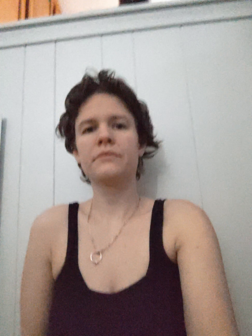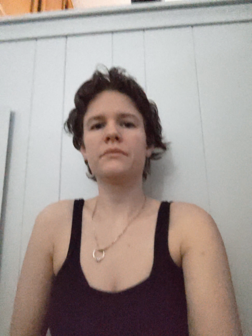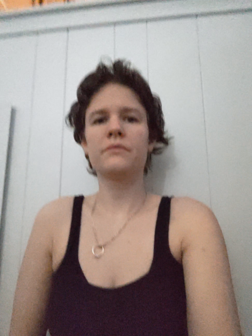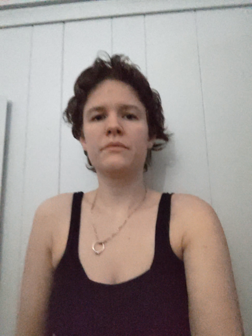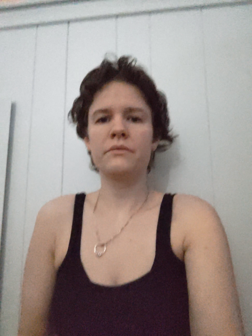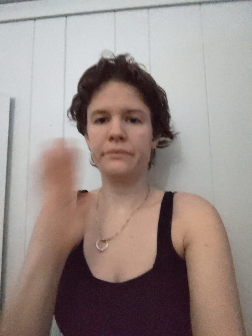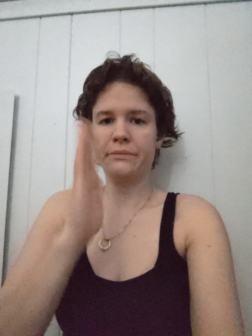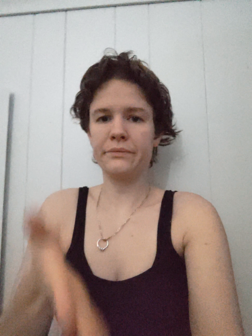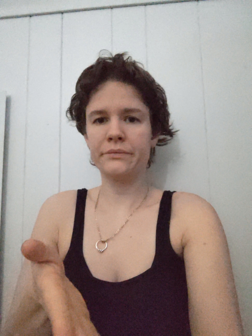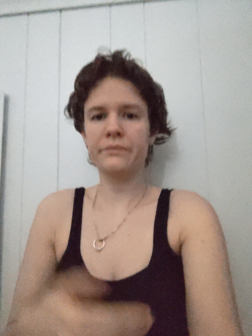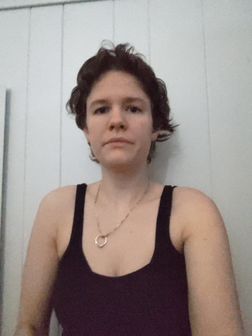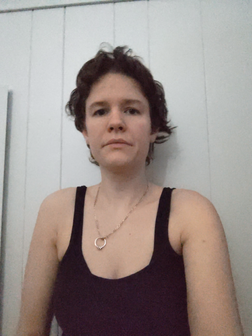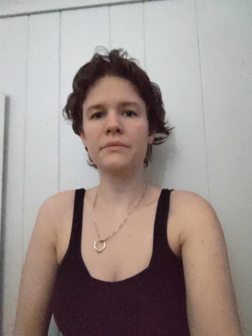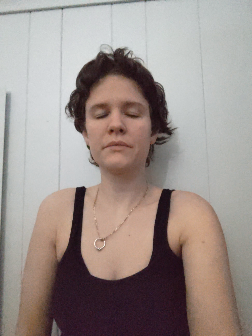will